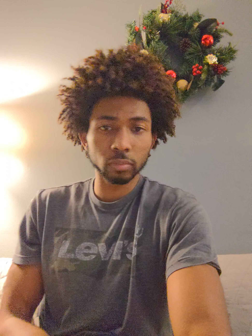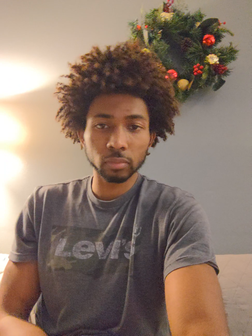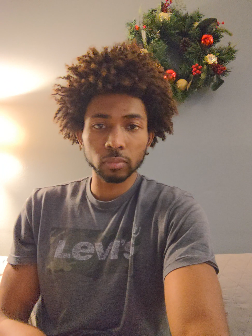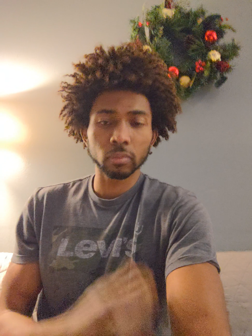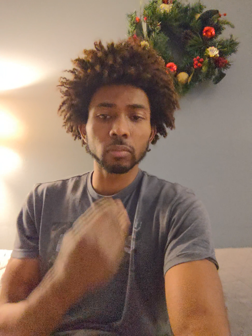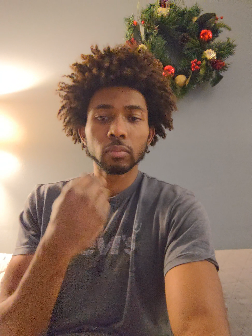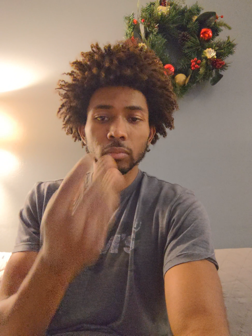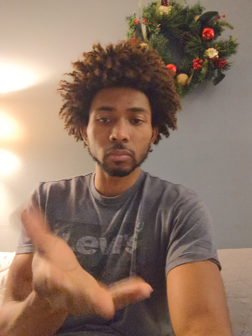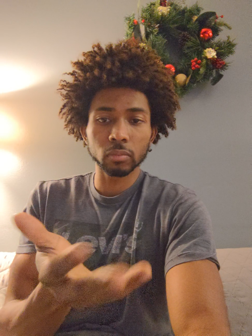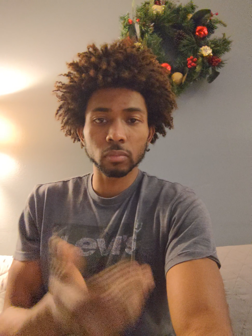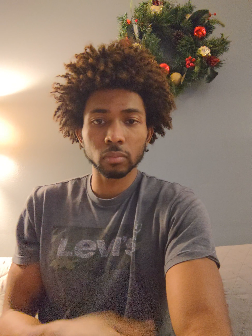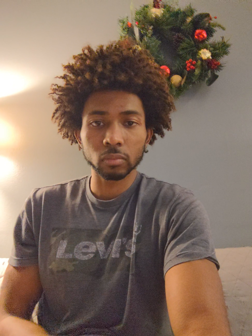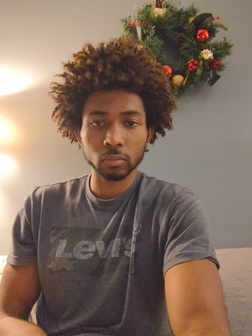give